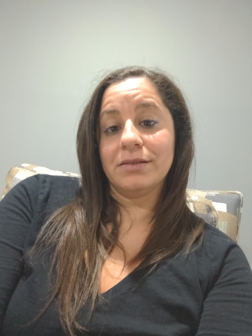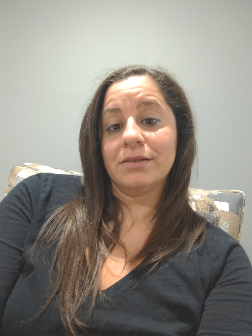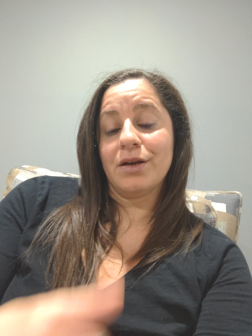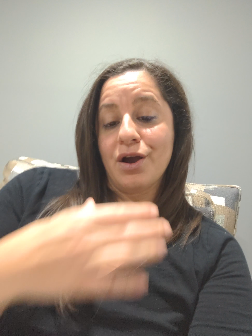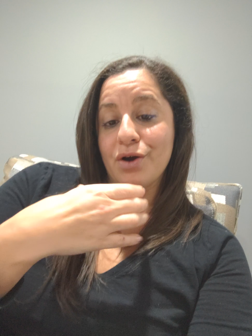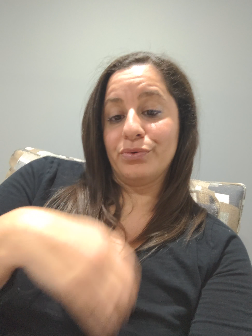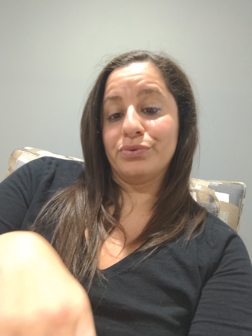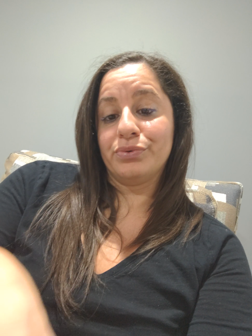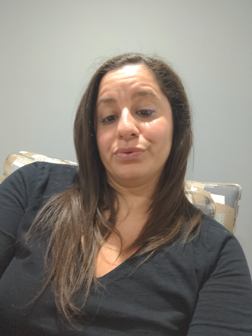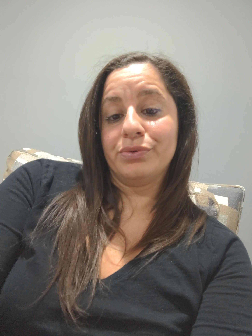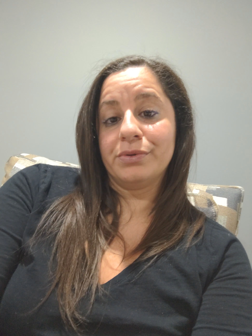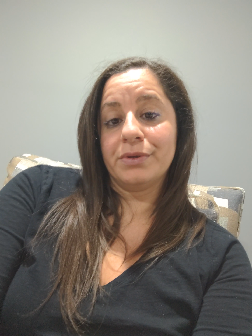hungry